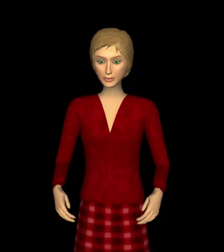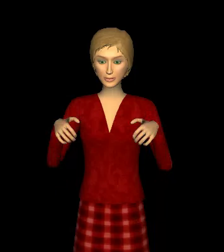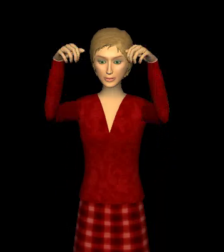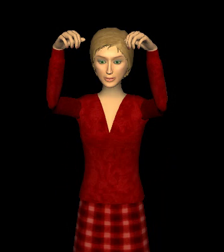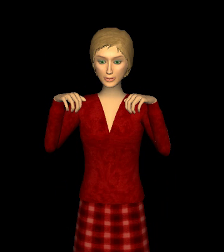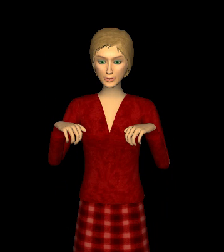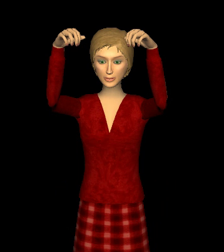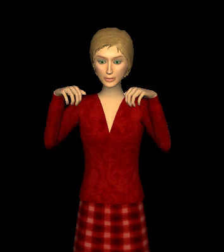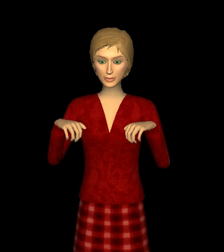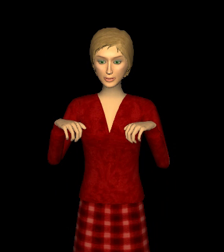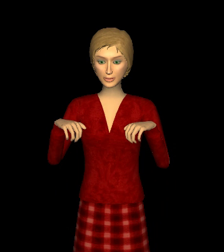مطر